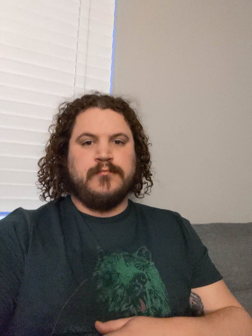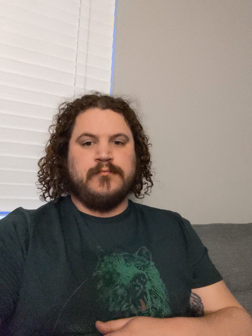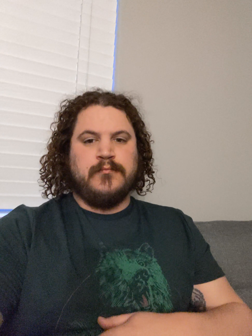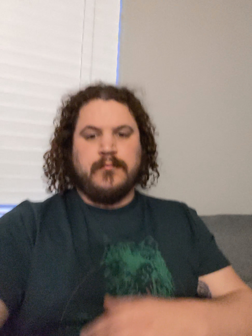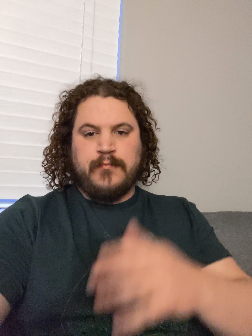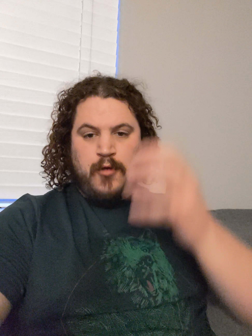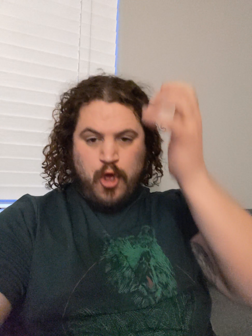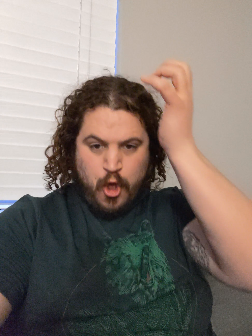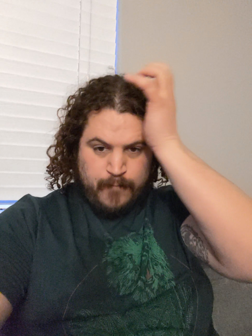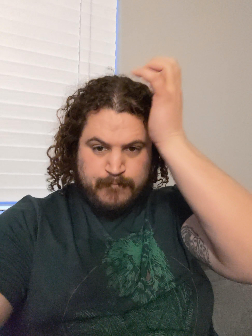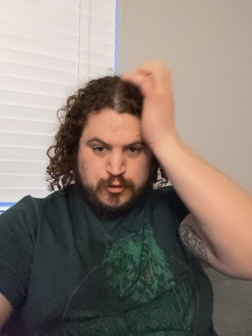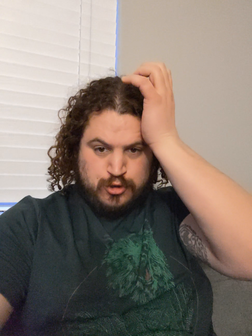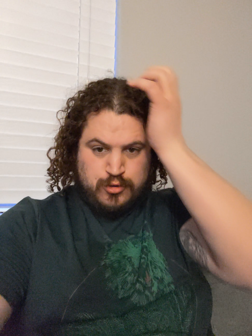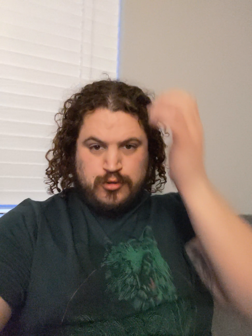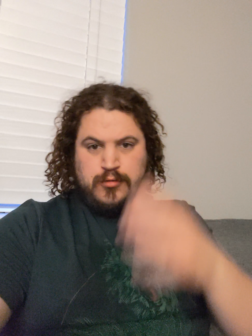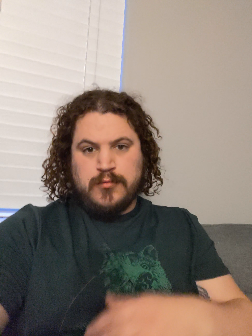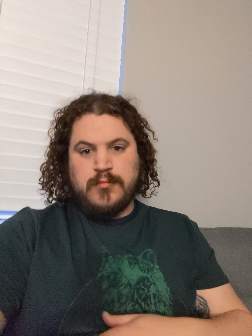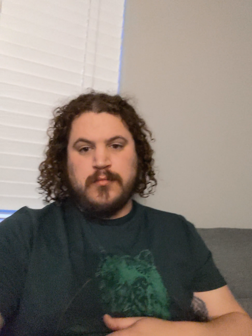garbage